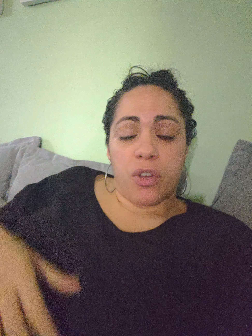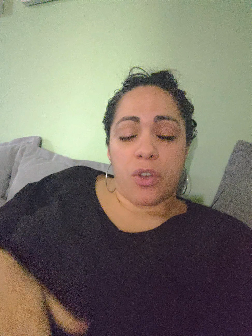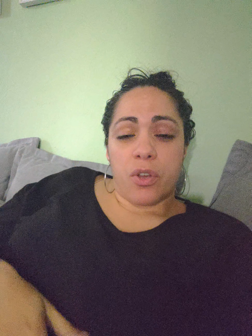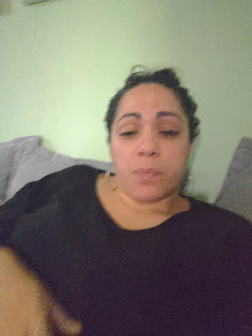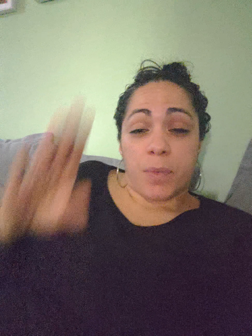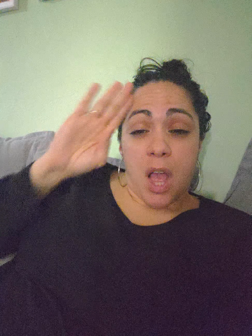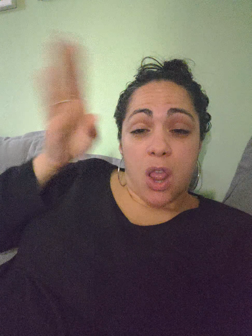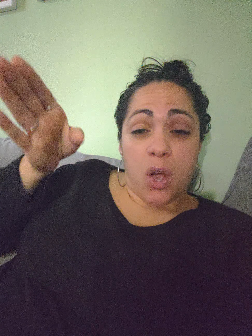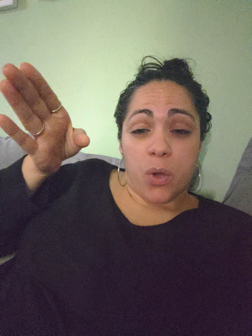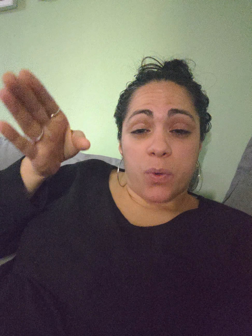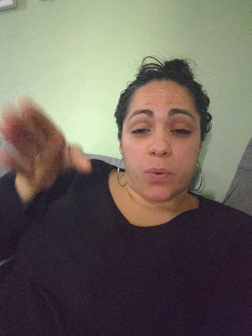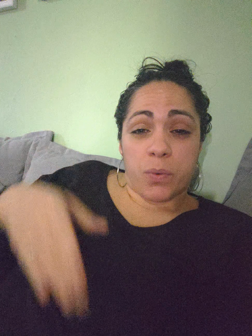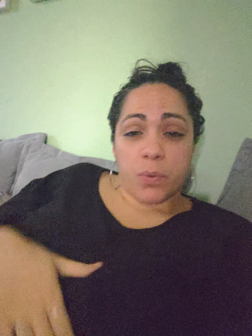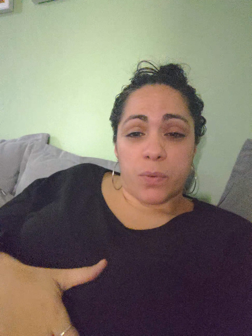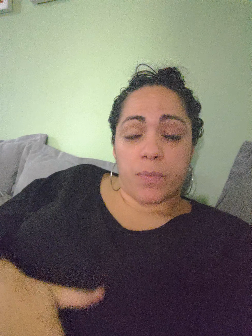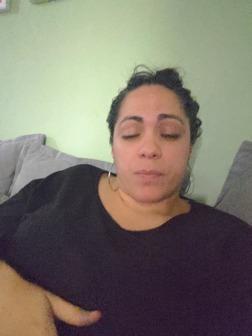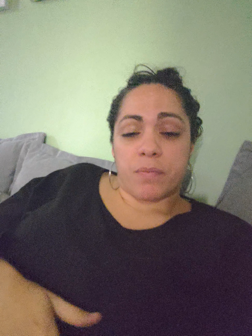hello